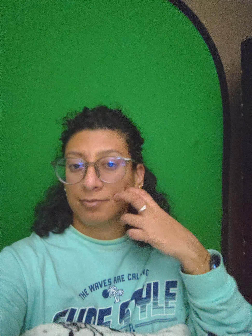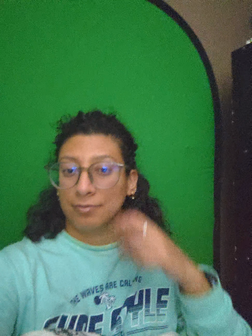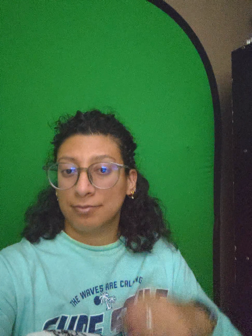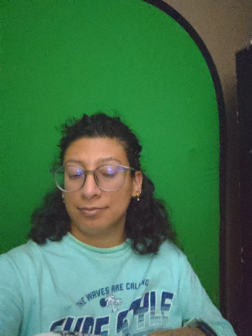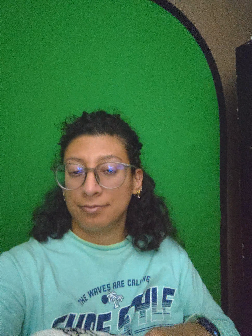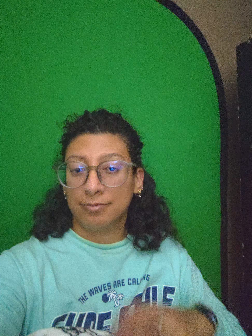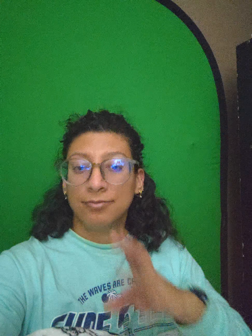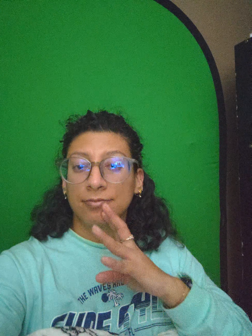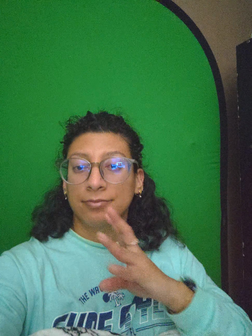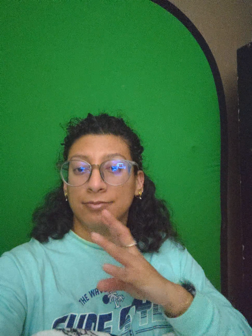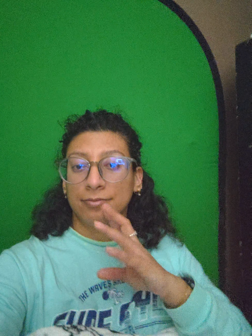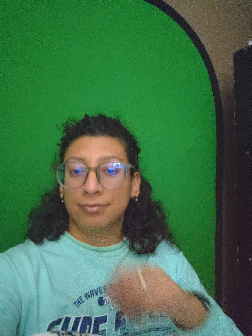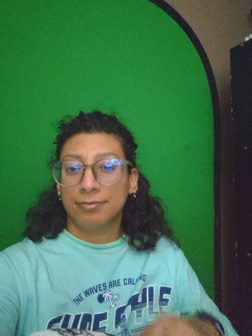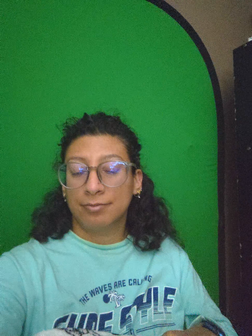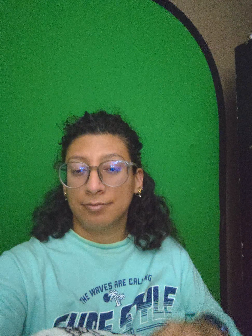talk